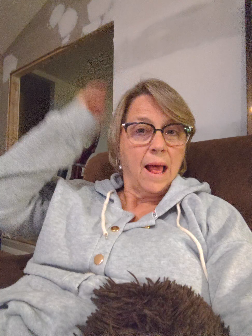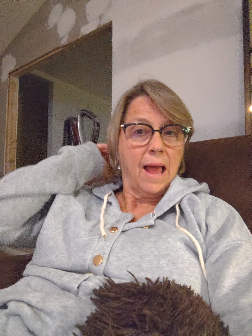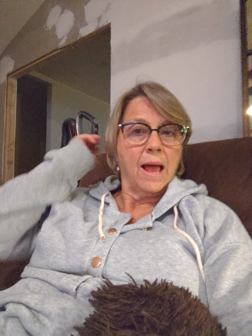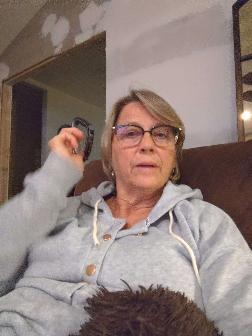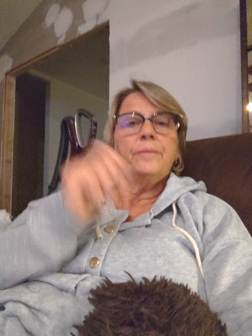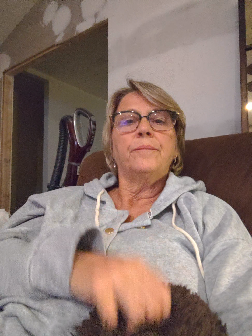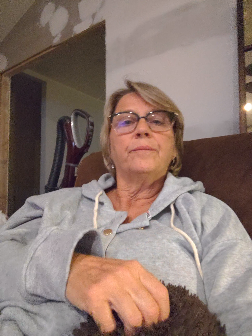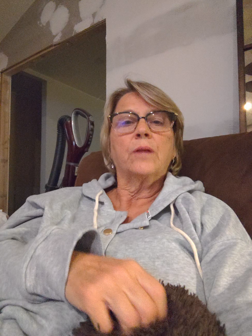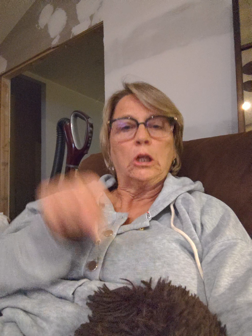lion